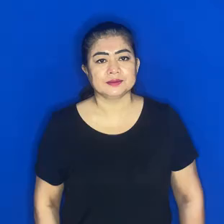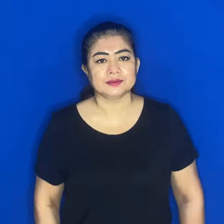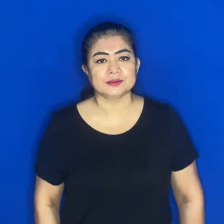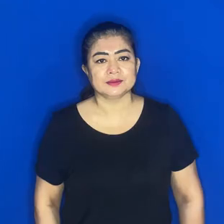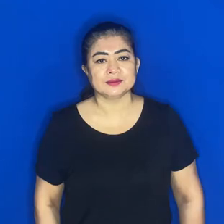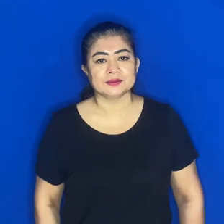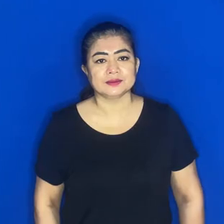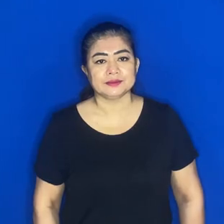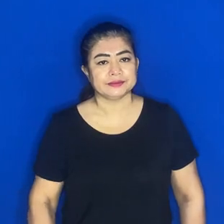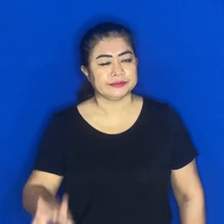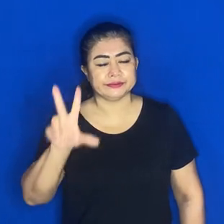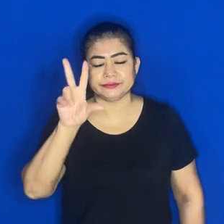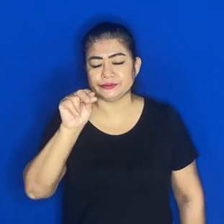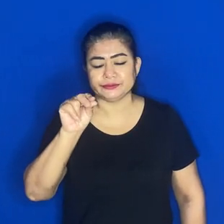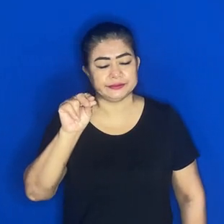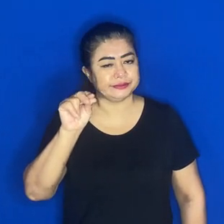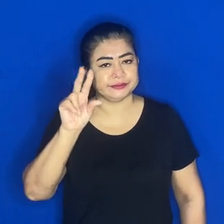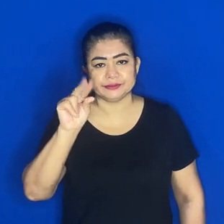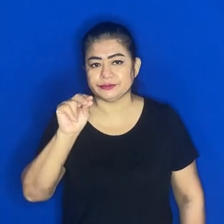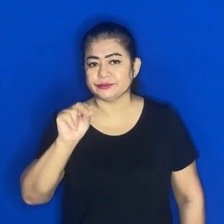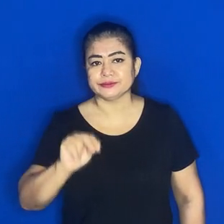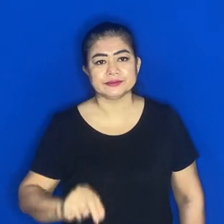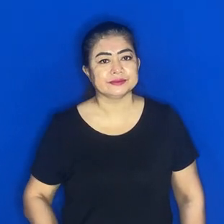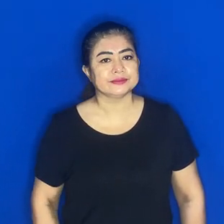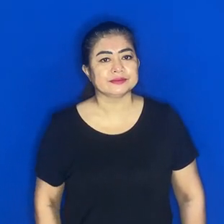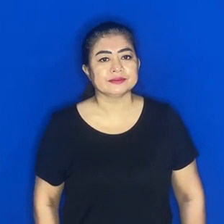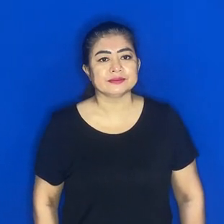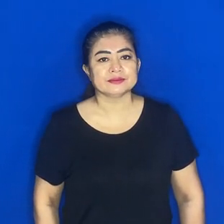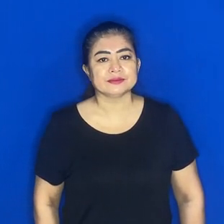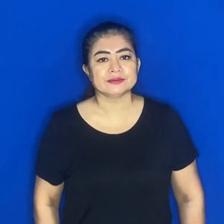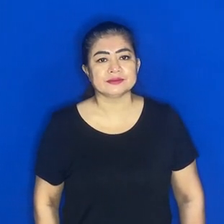no